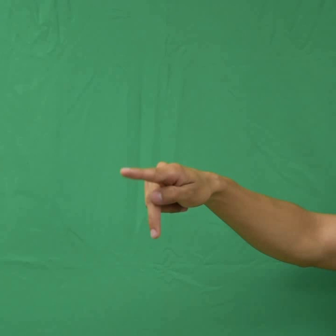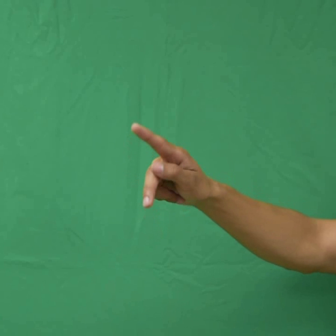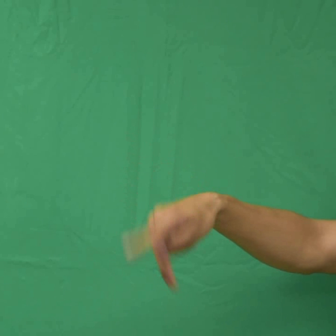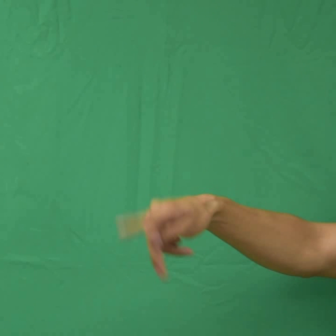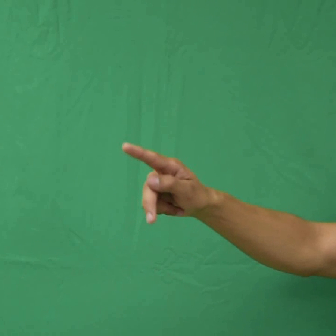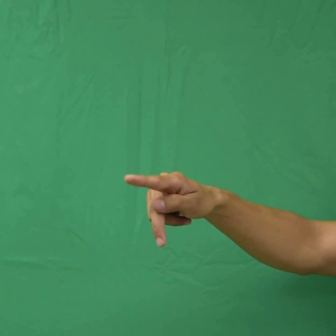K